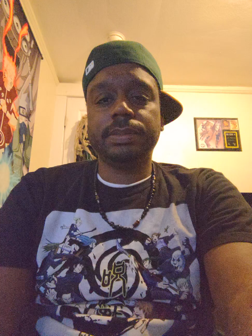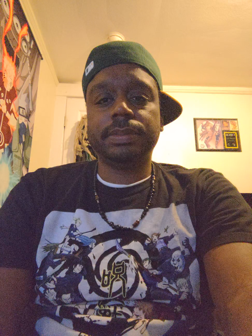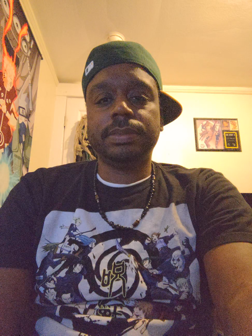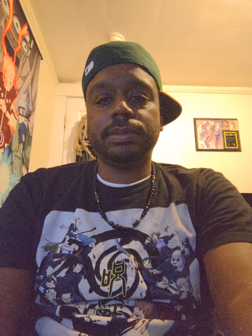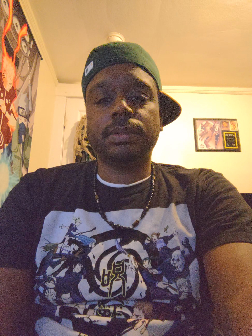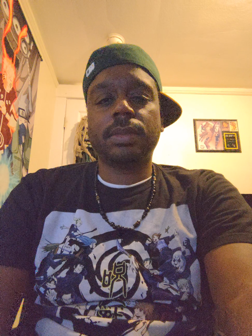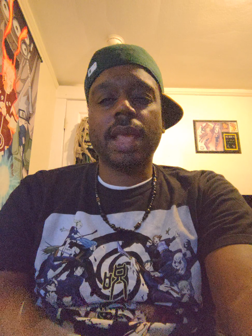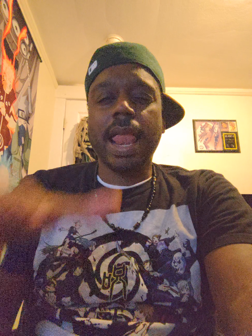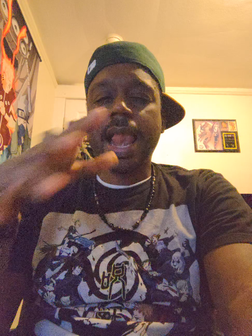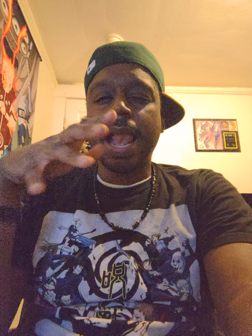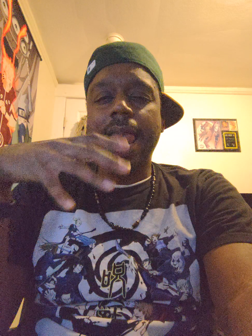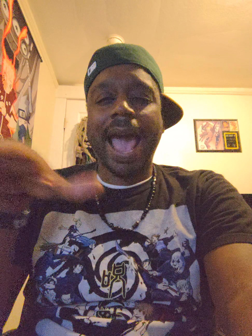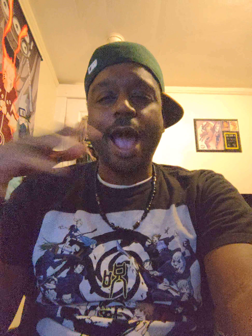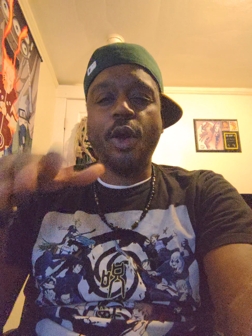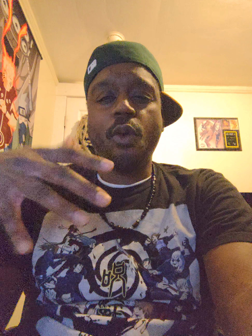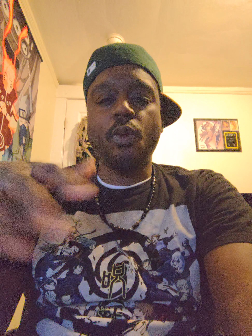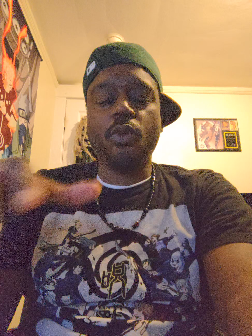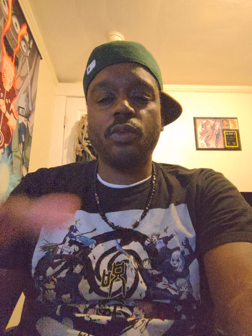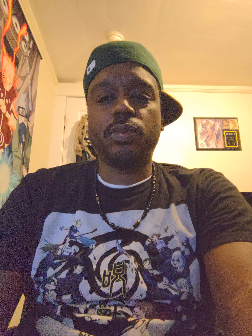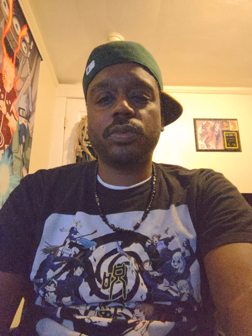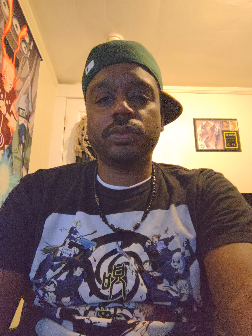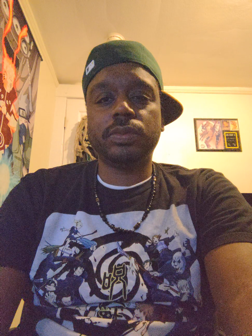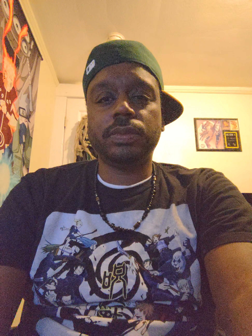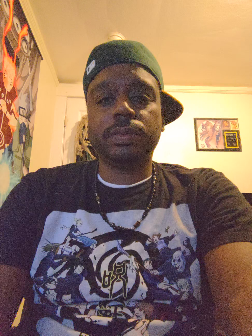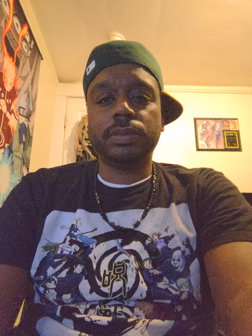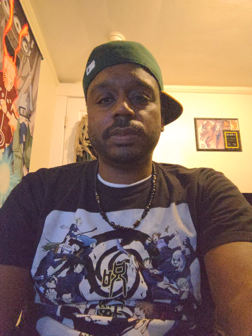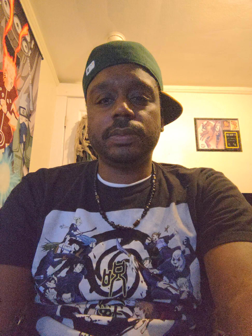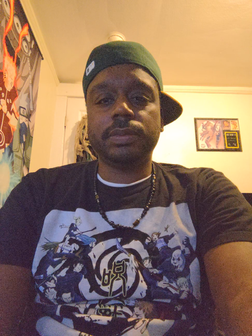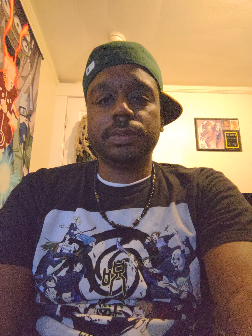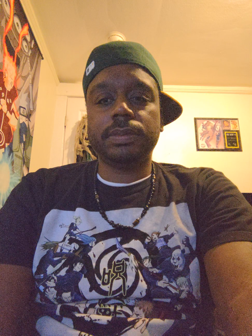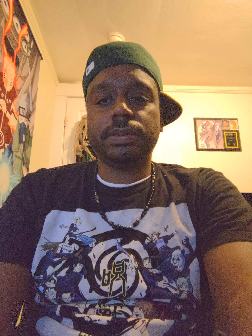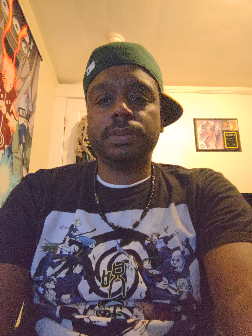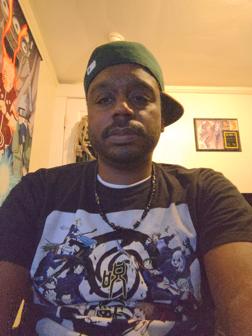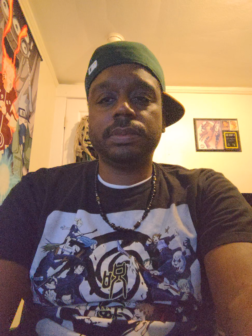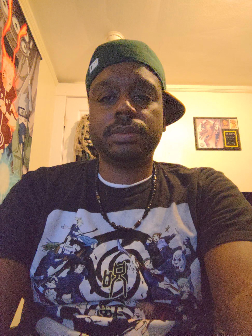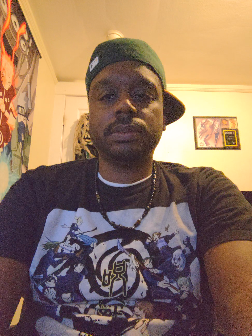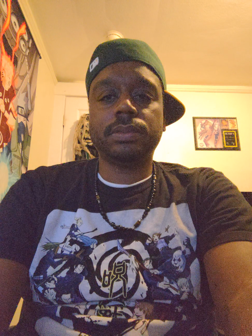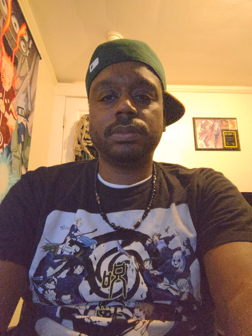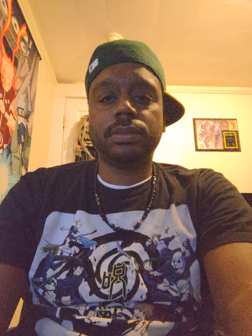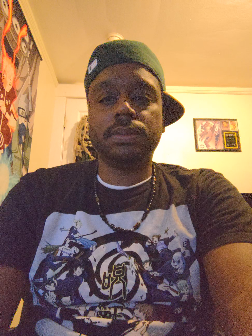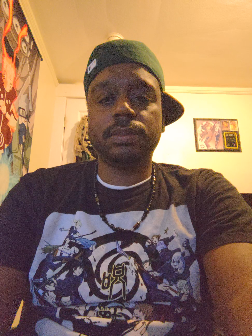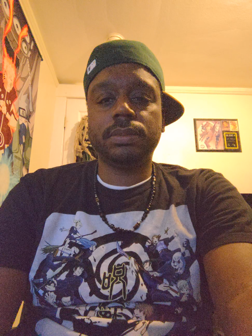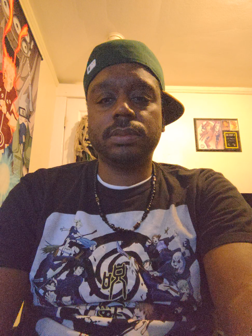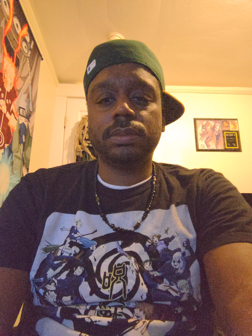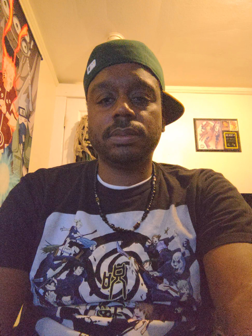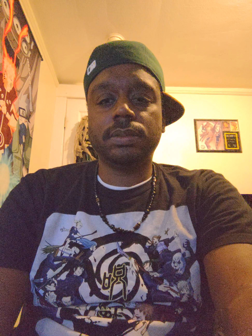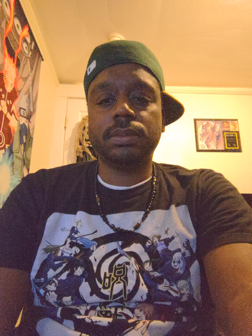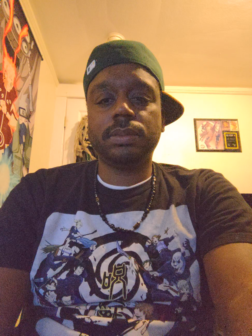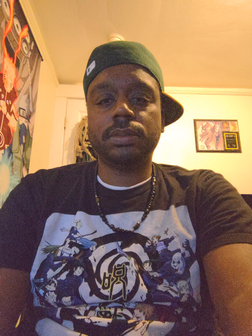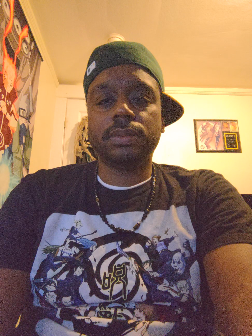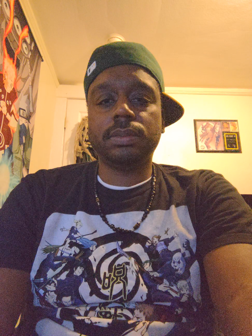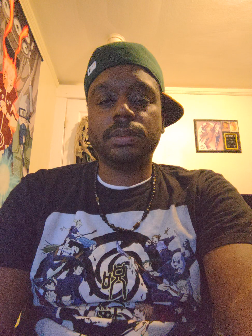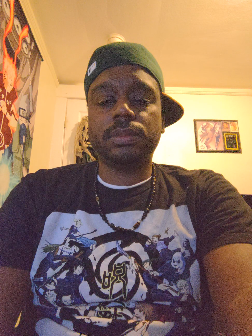loud